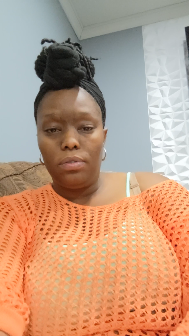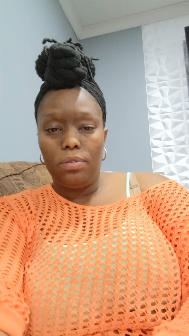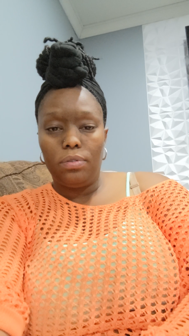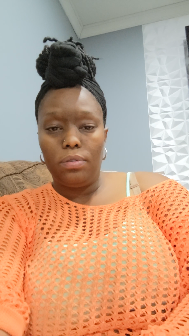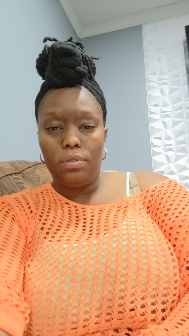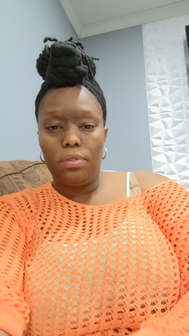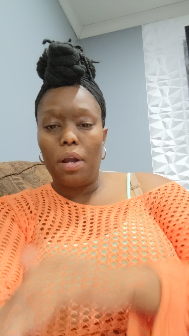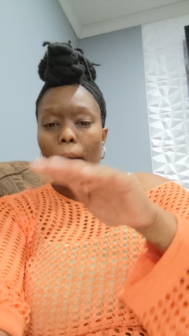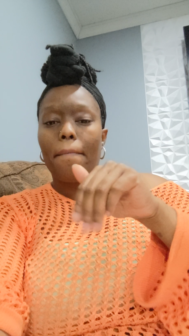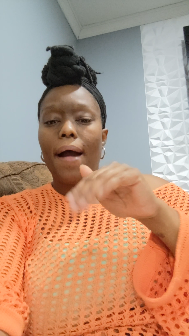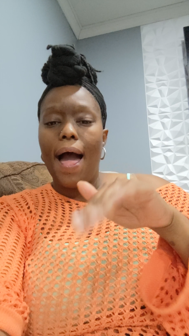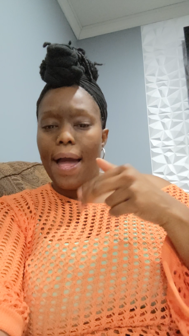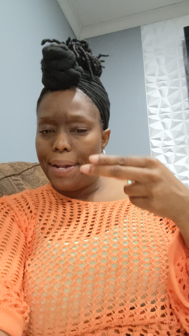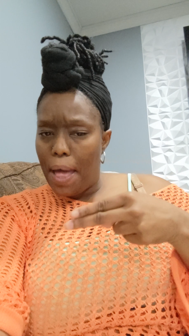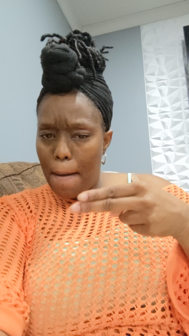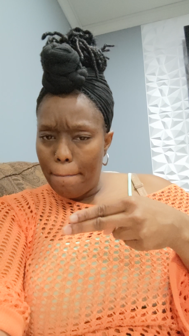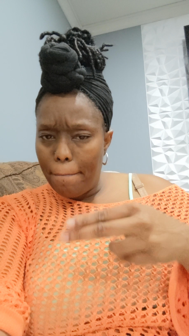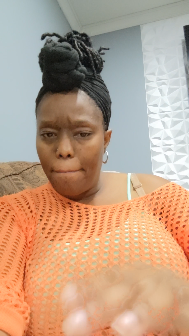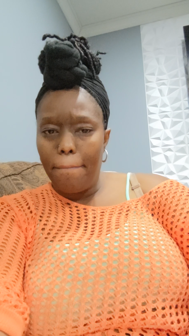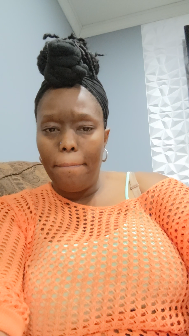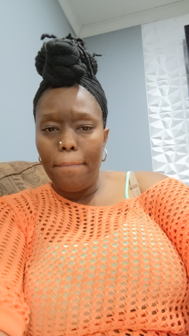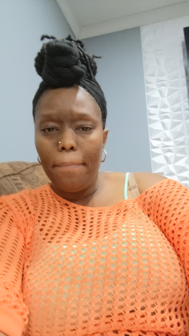pet's name